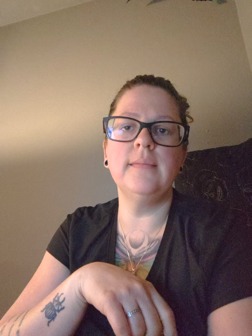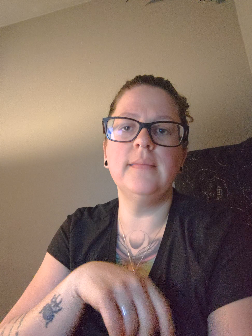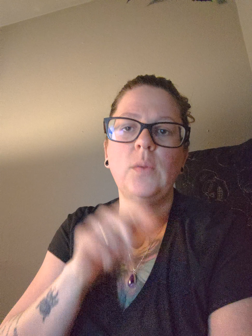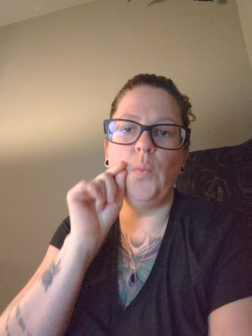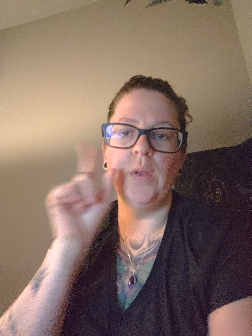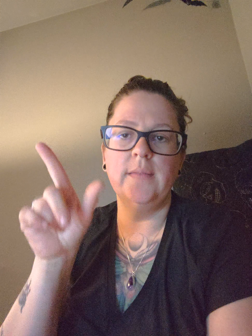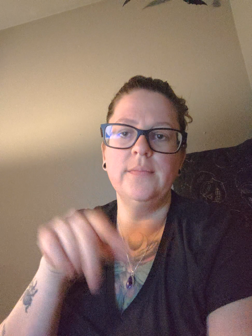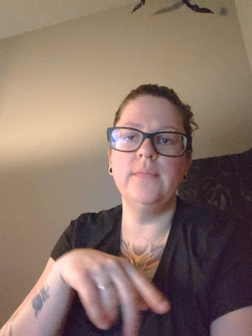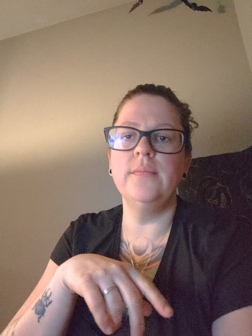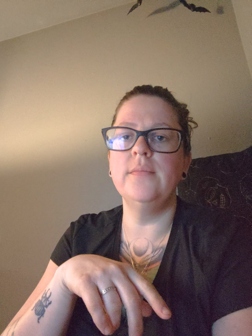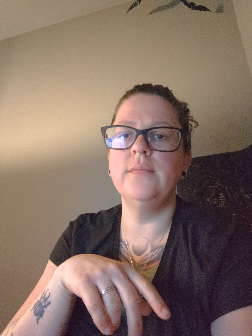awake